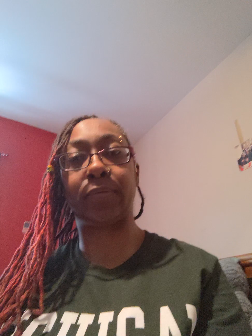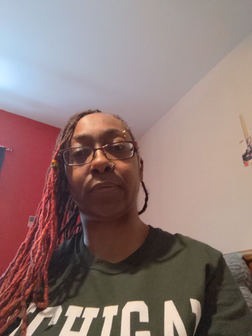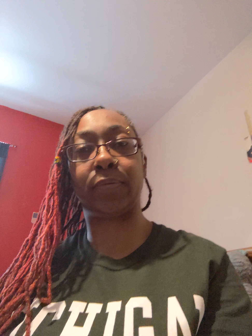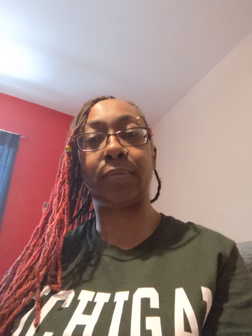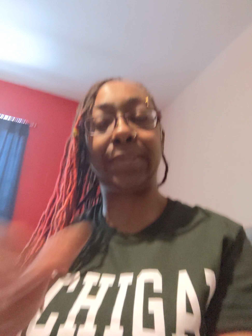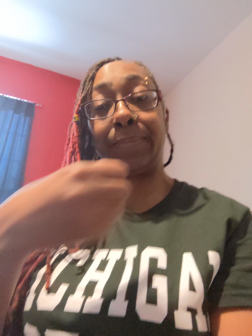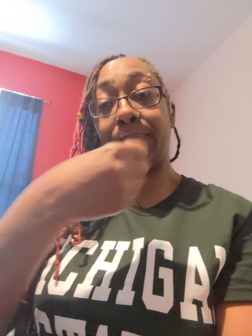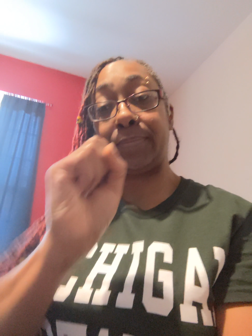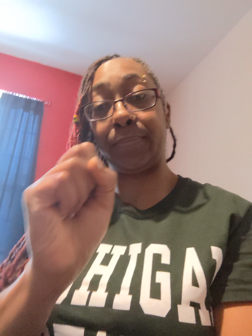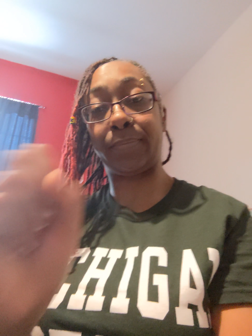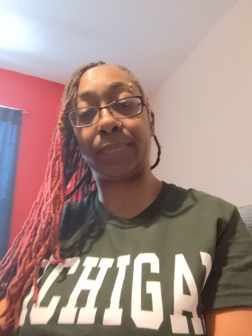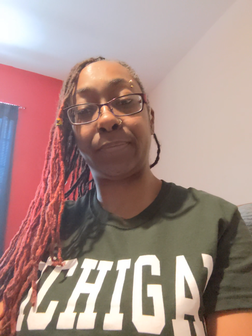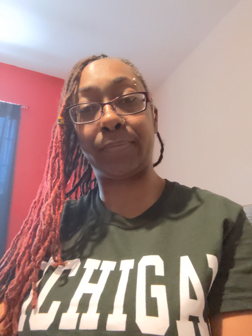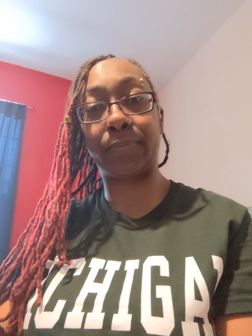make